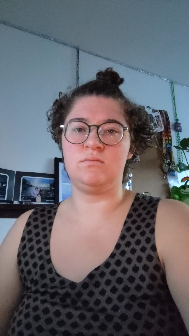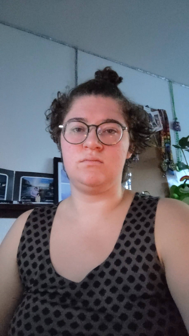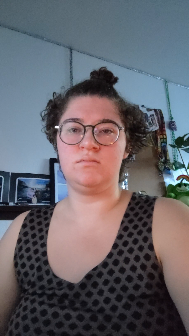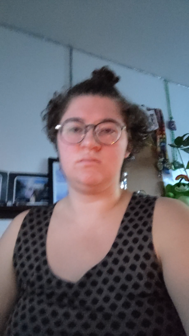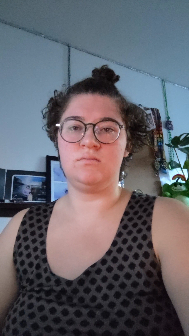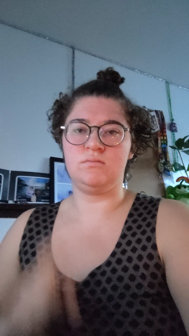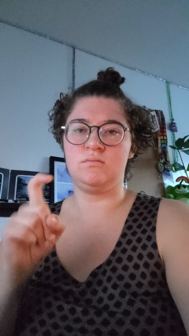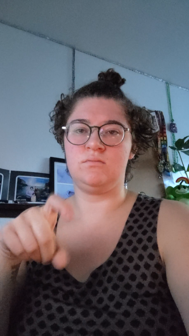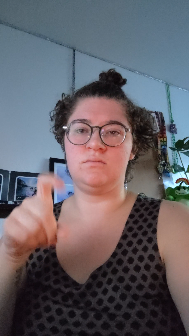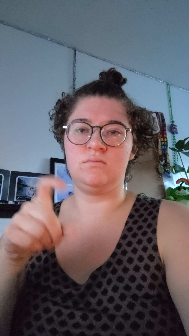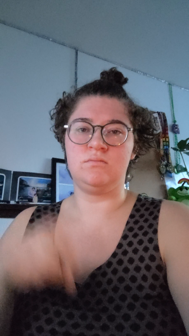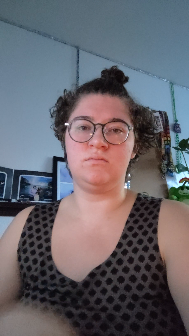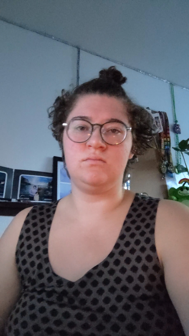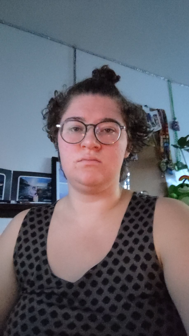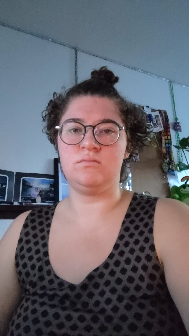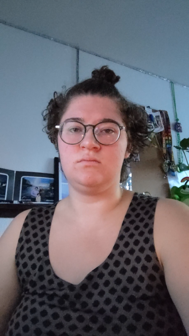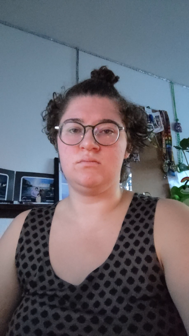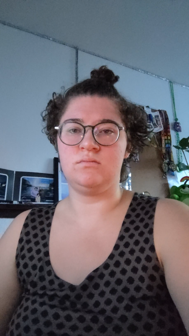should